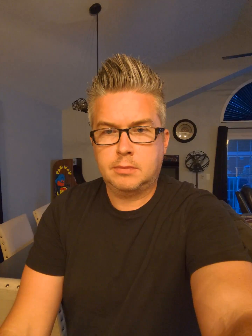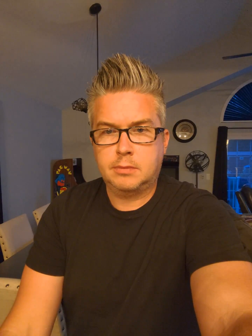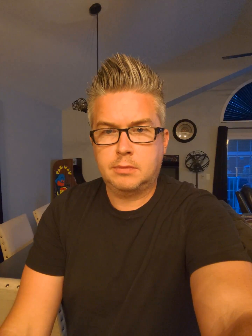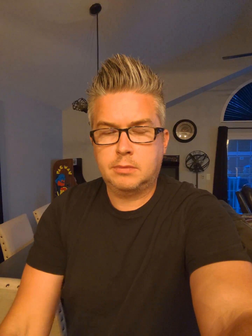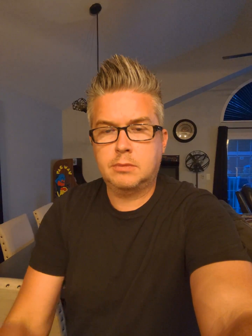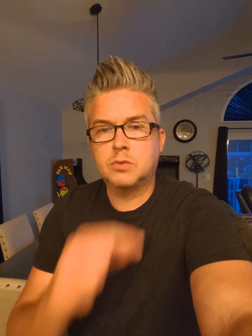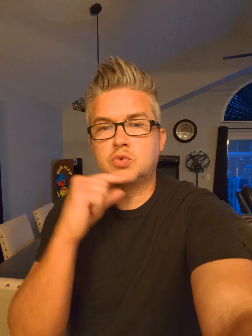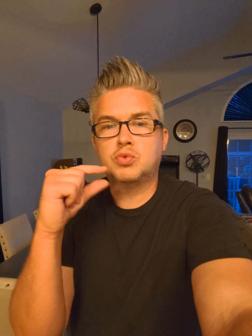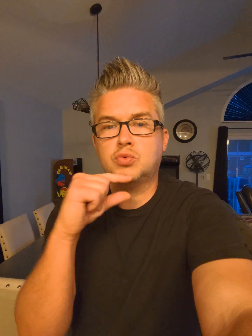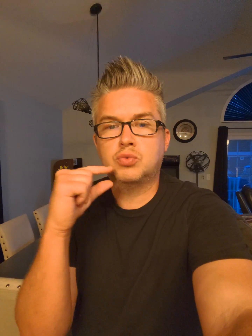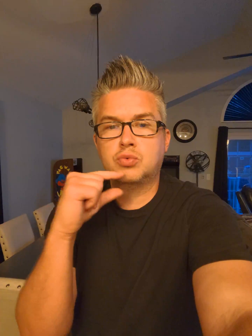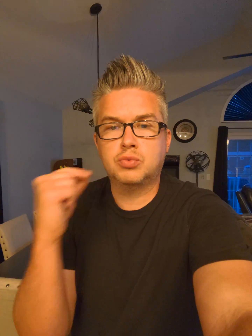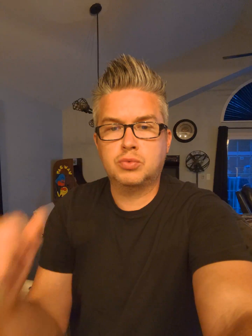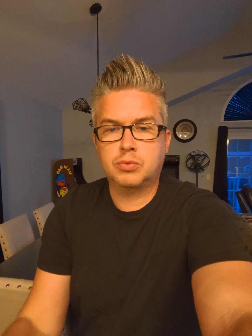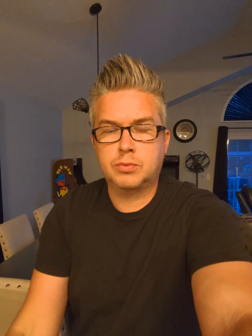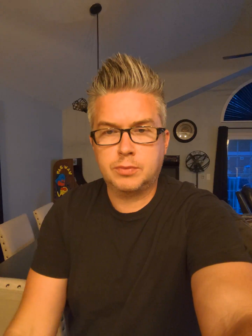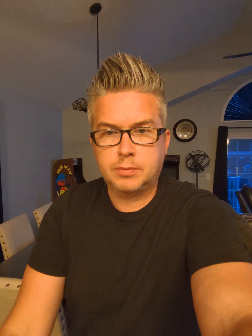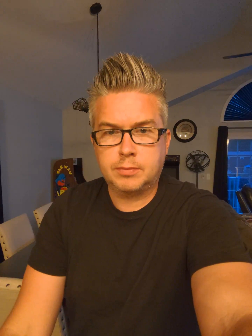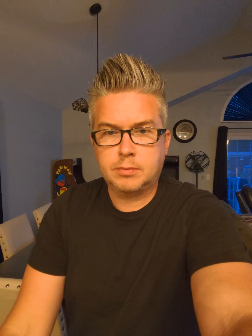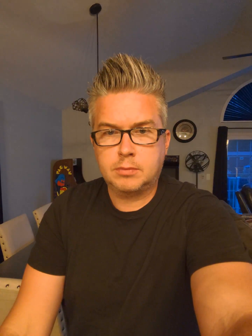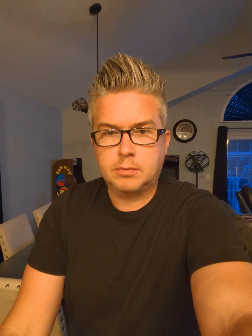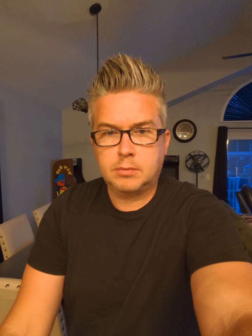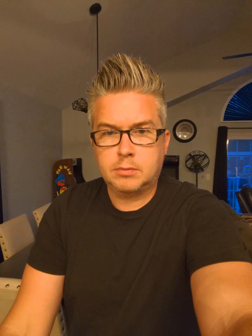glue